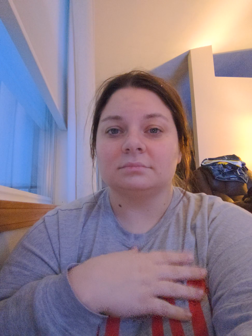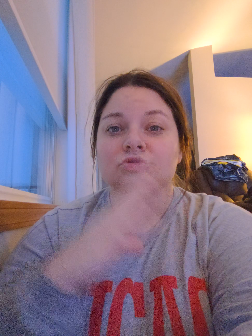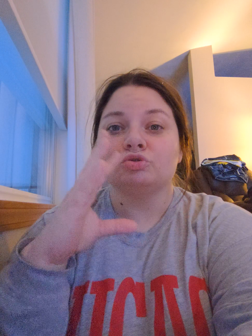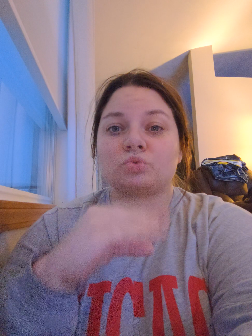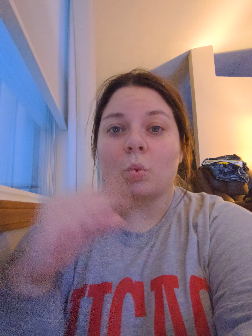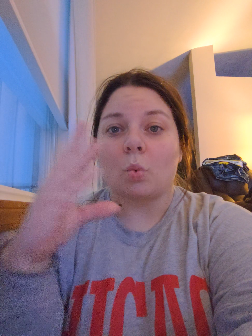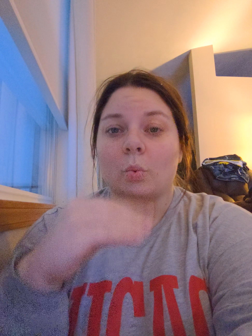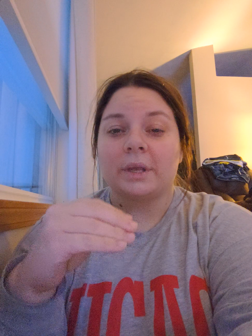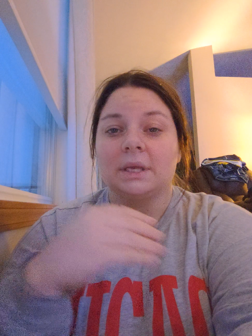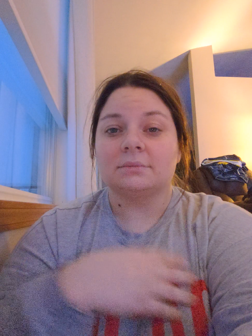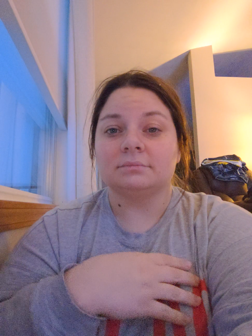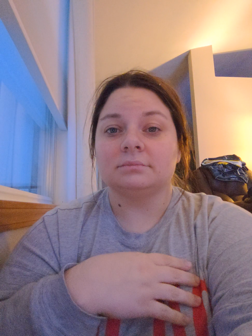story